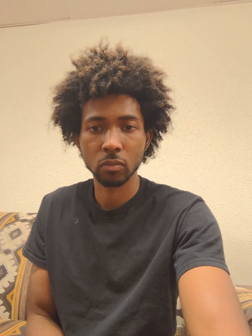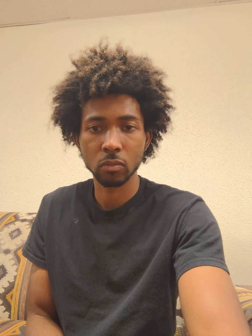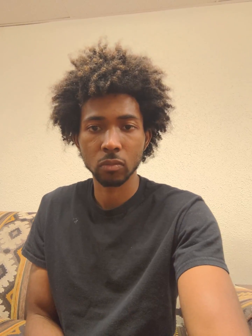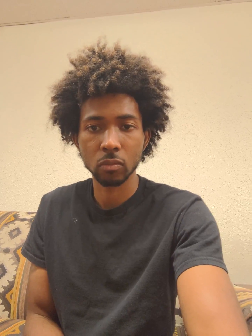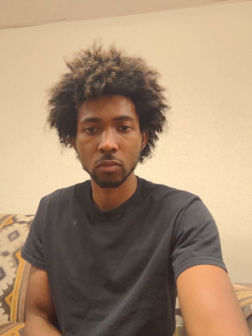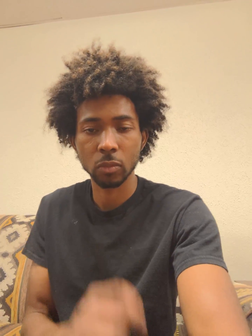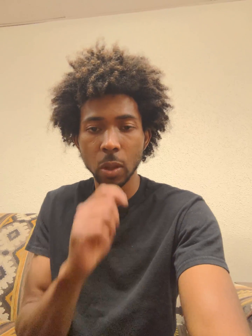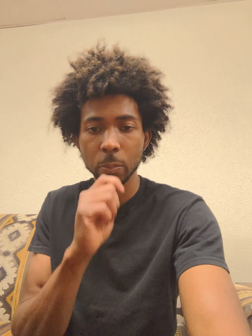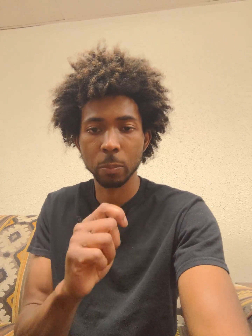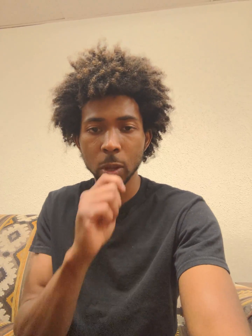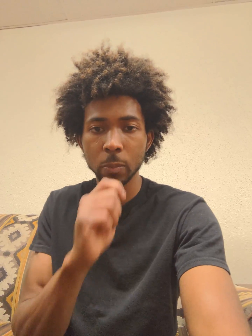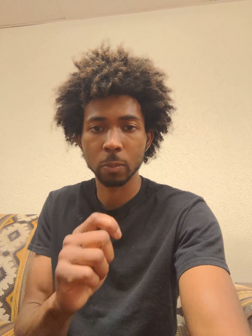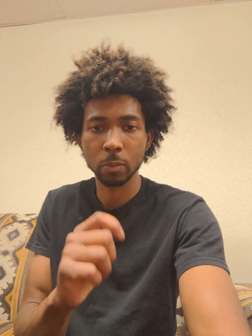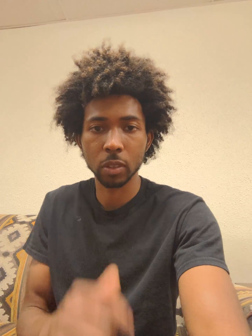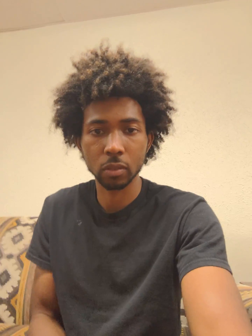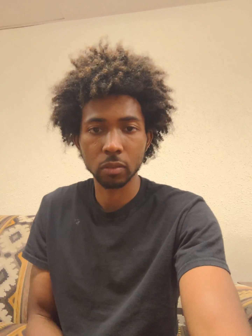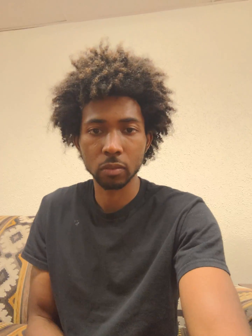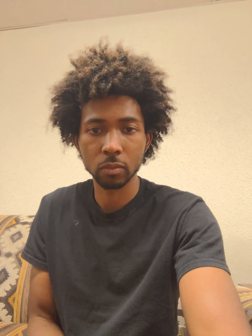popsicle